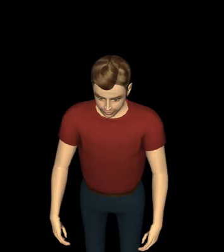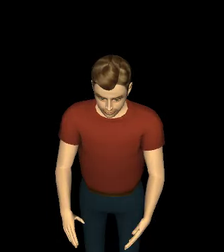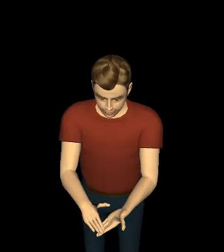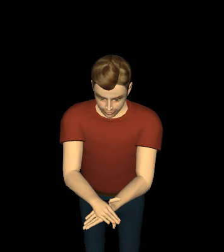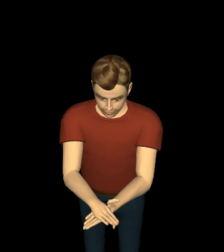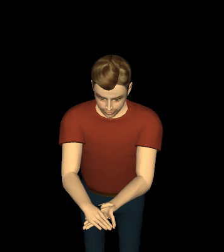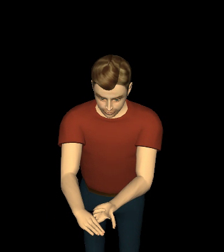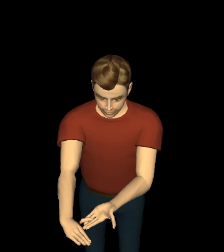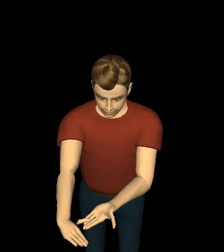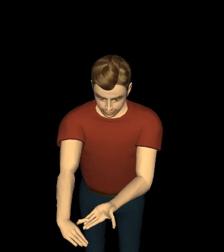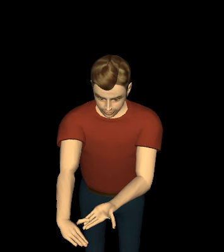ناعم